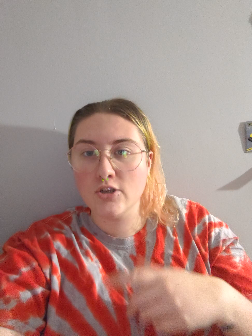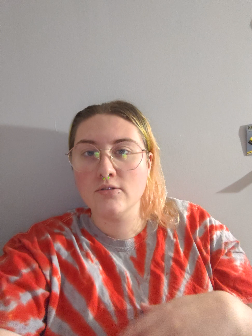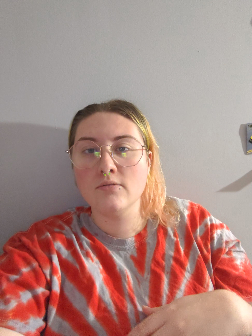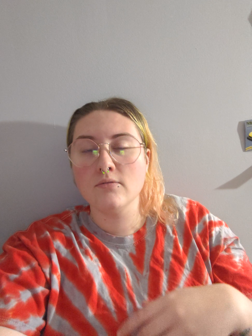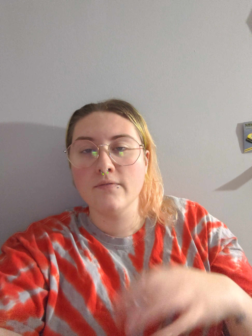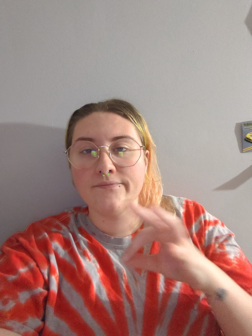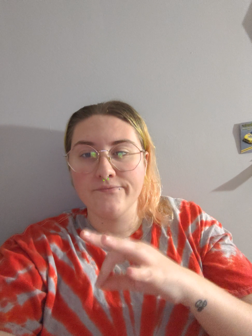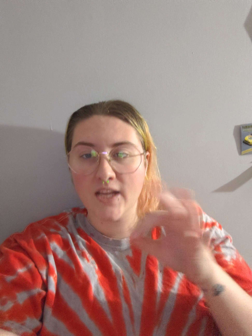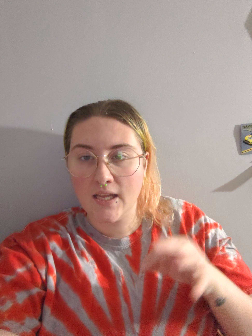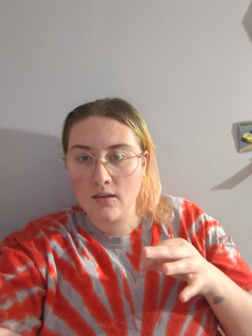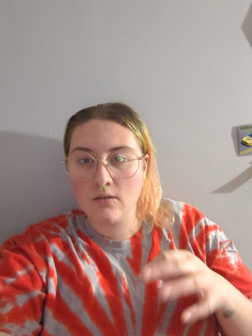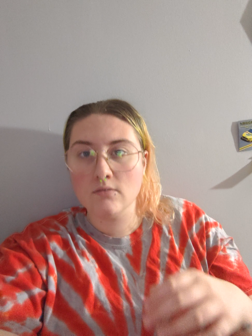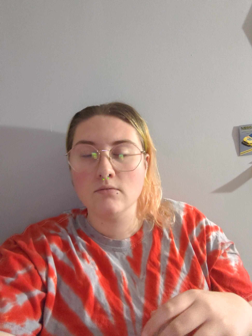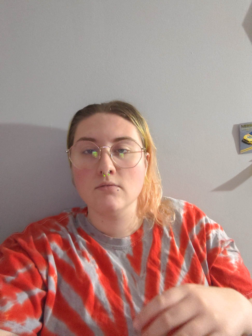feet